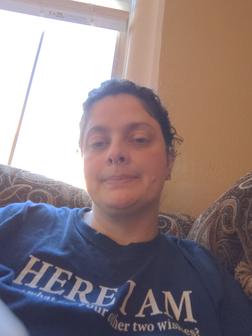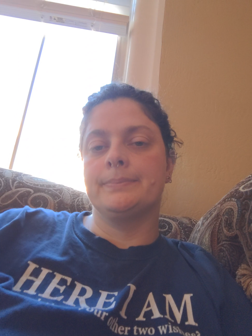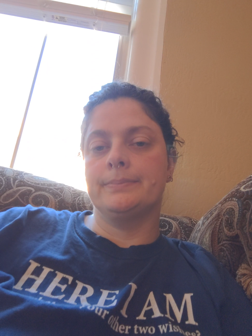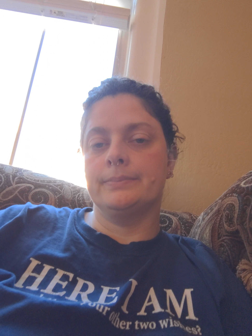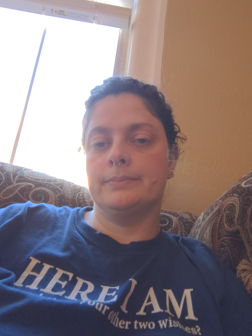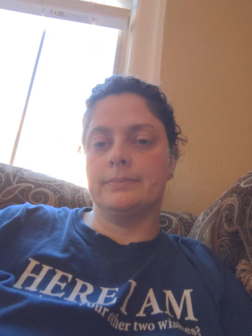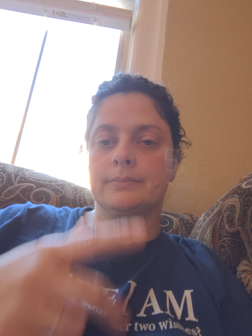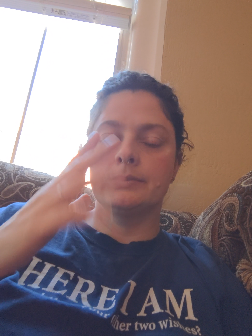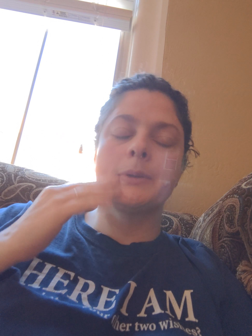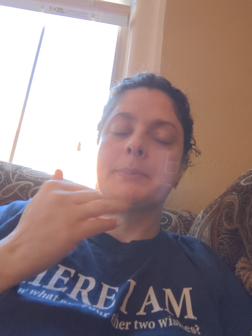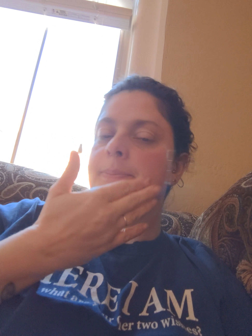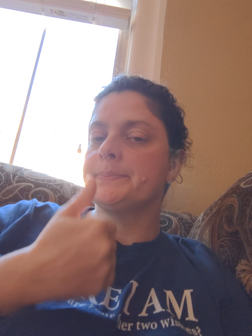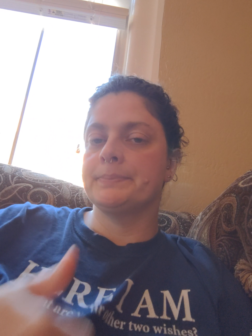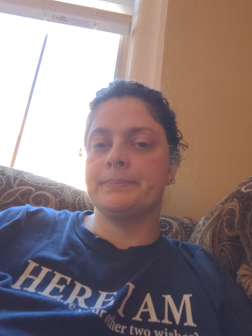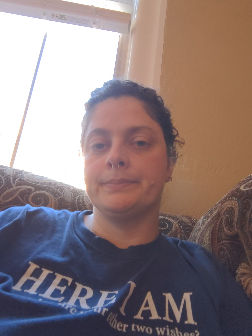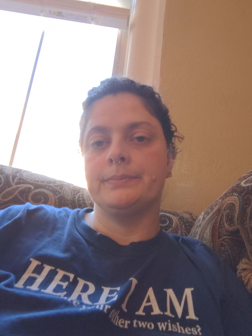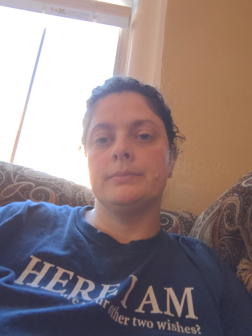napkin